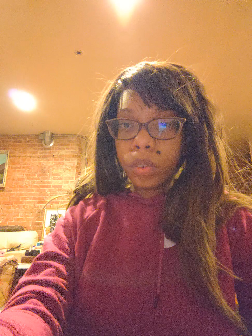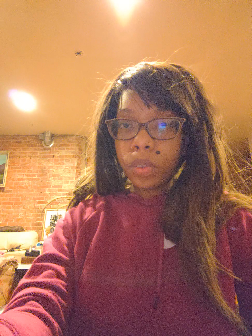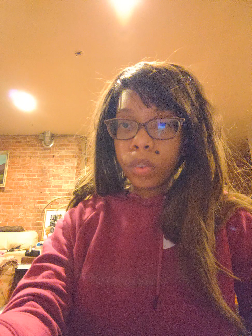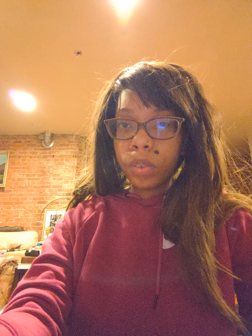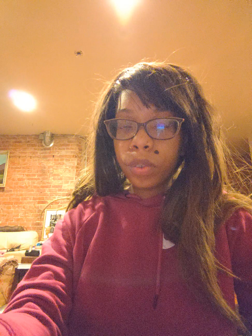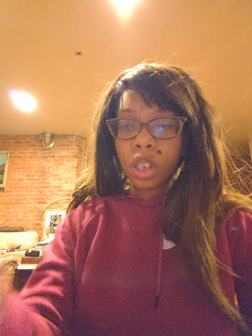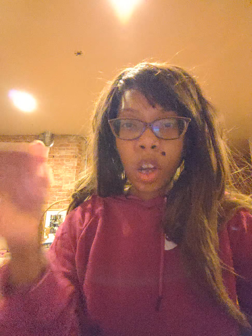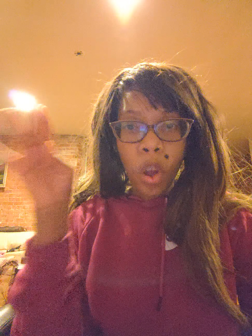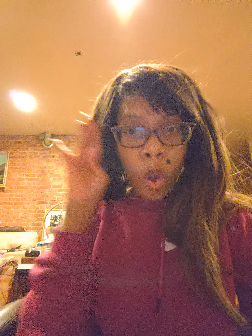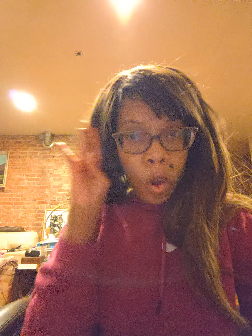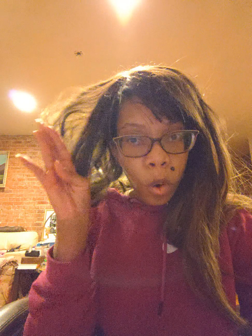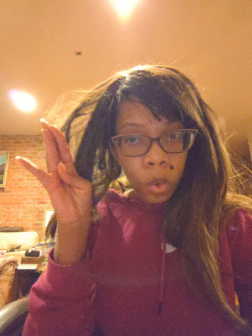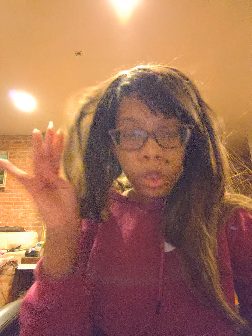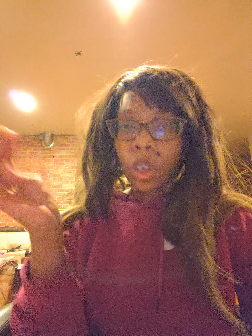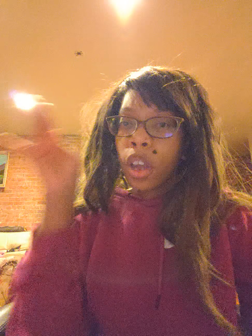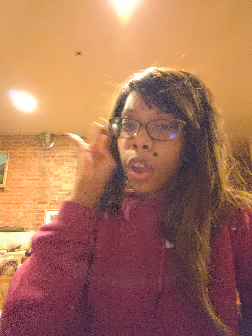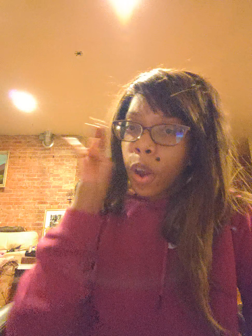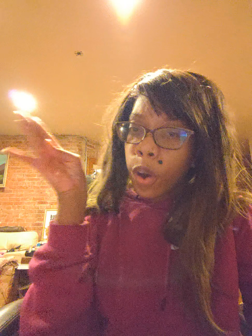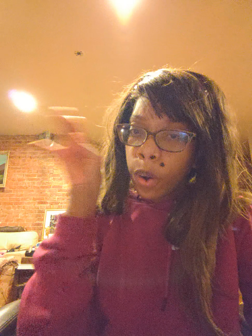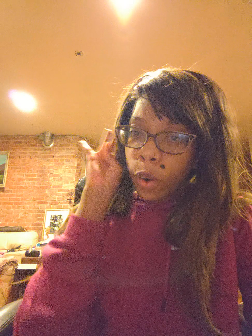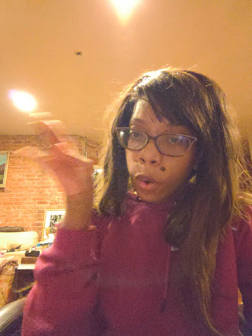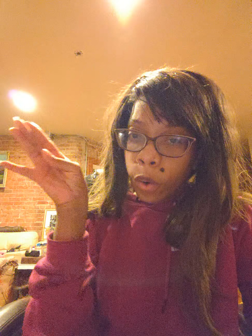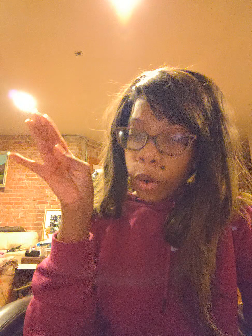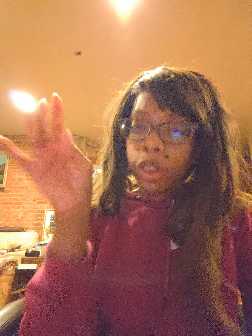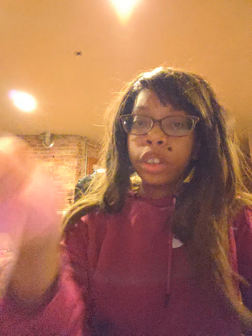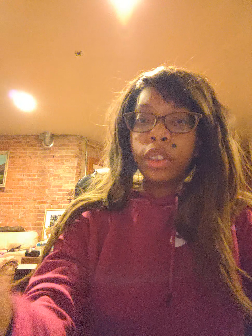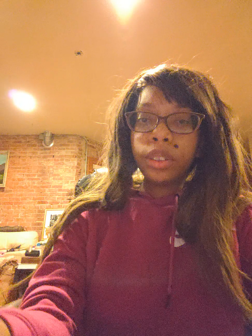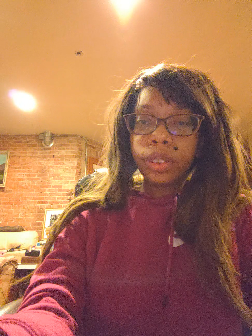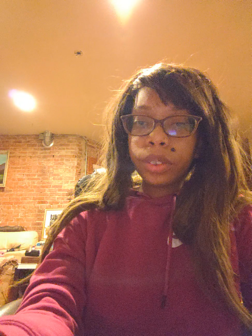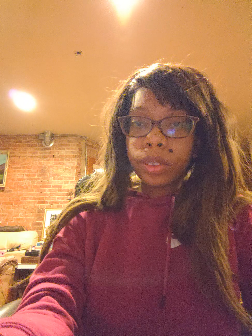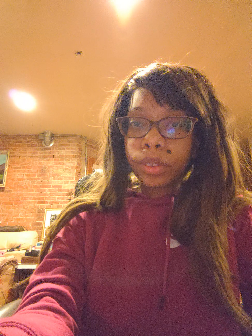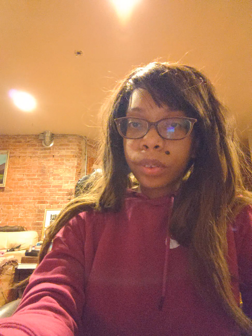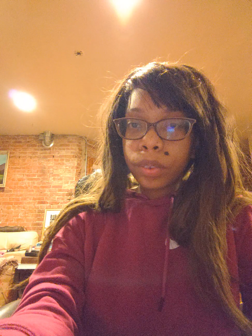hello